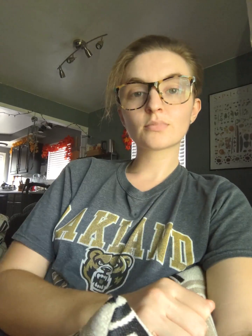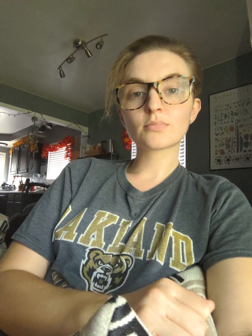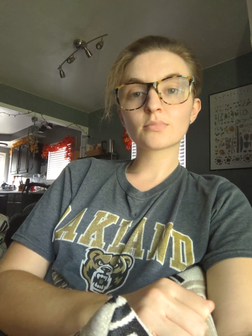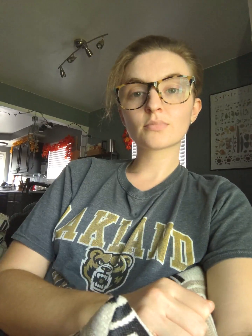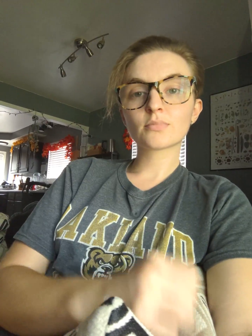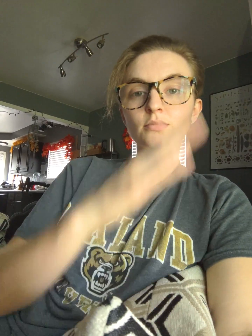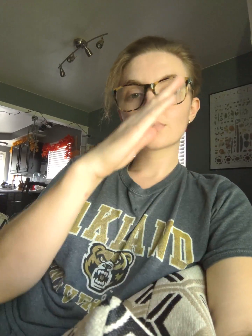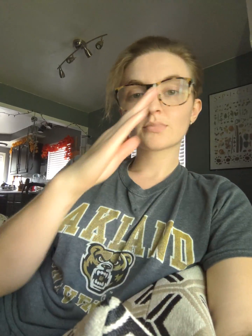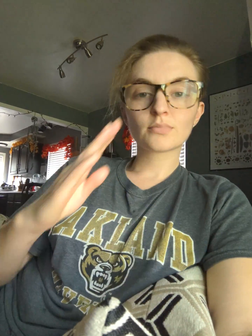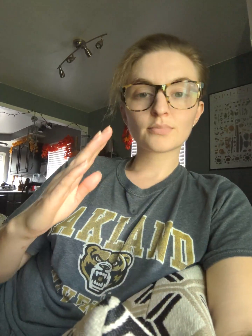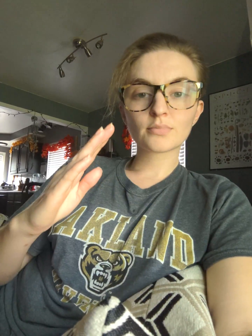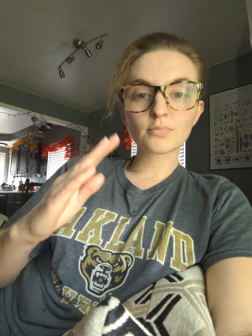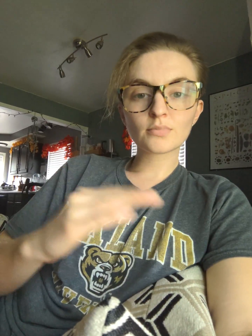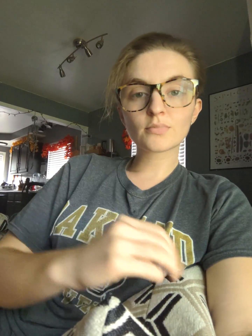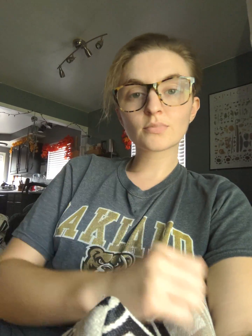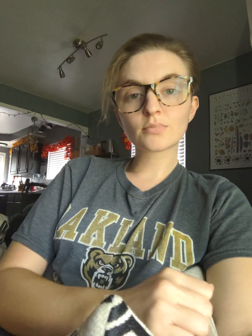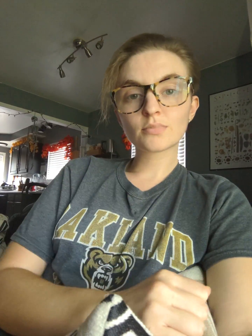roof